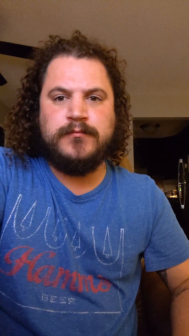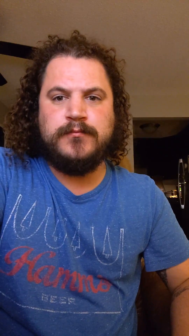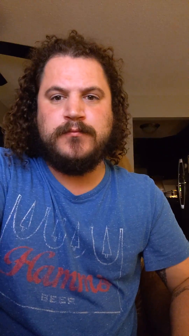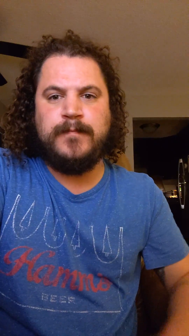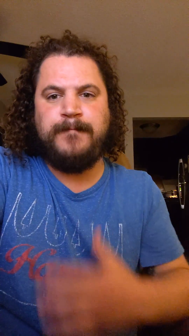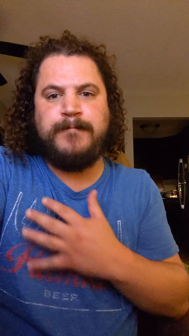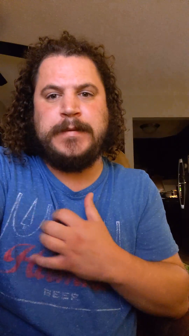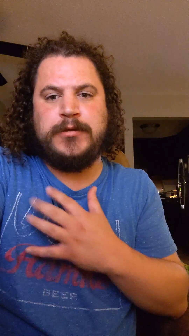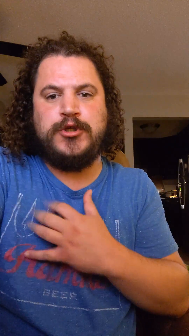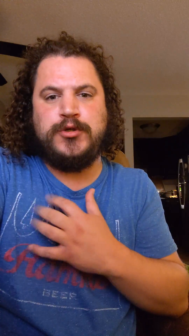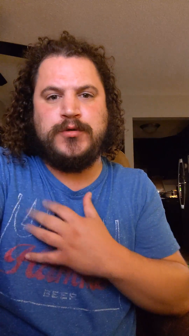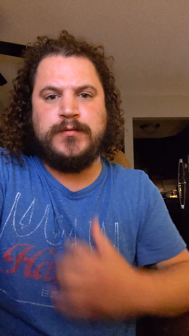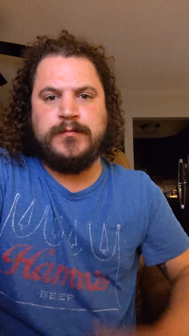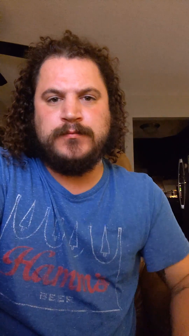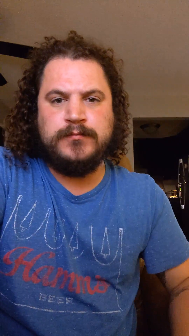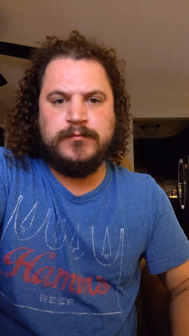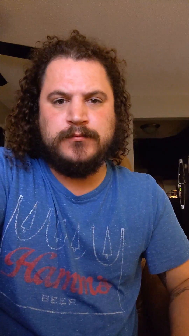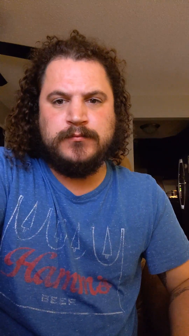bear